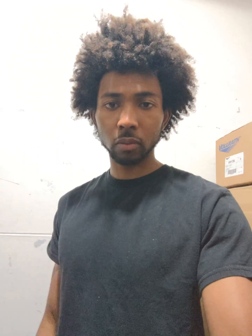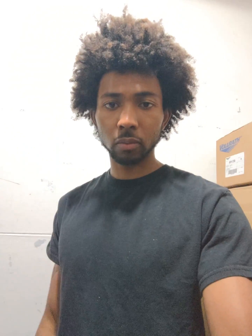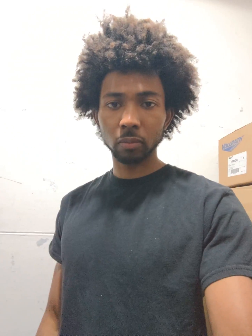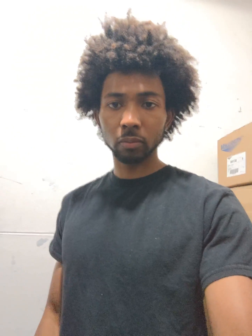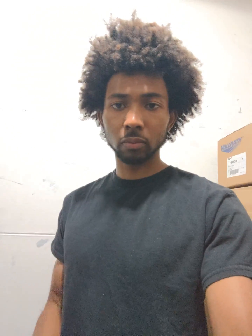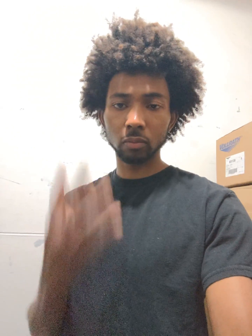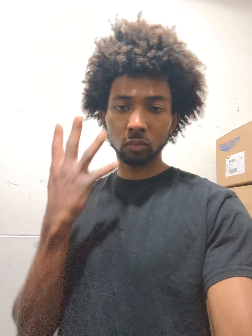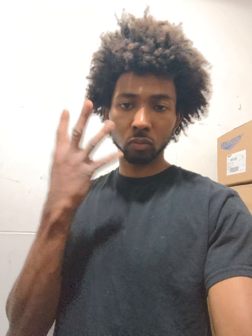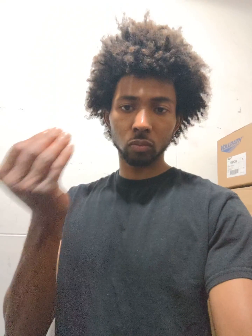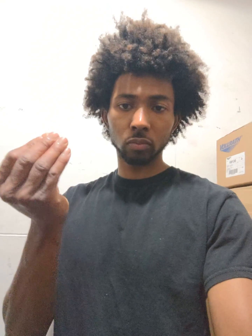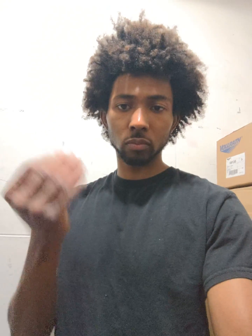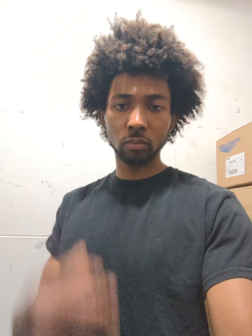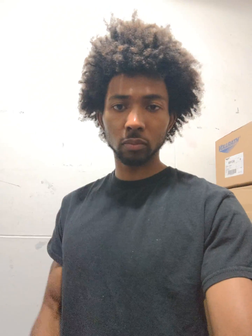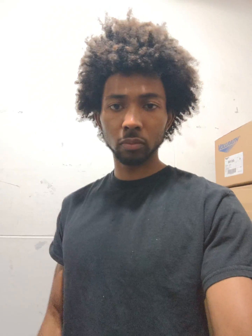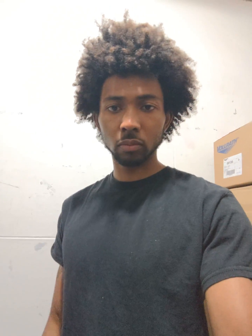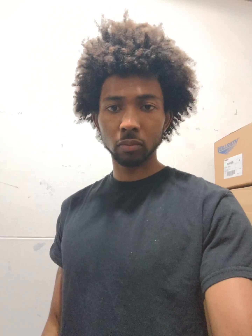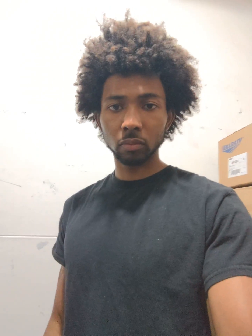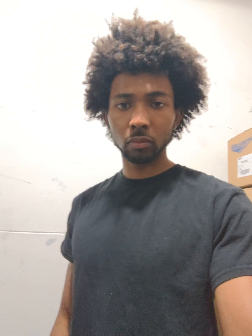going to